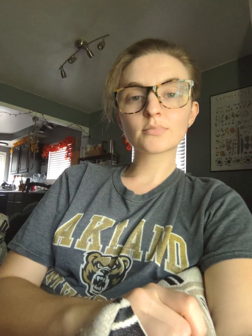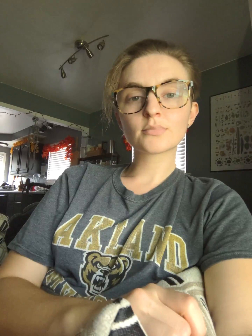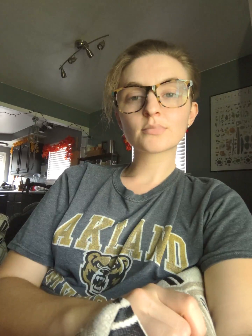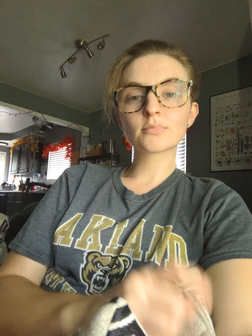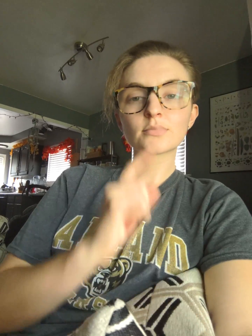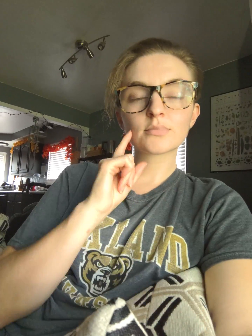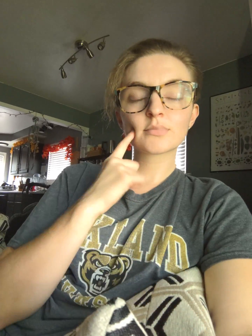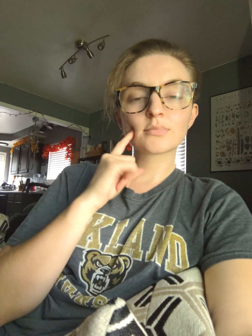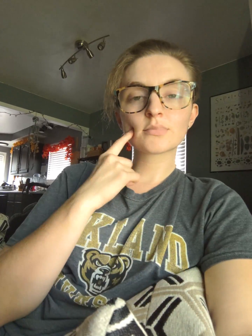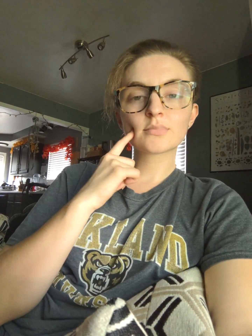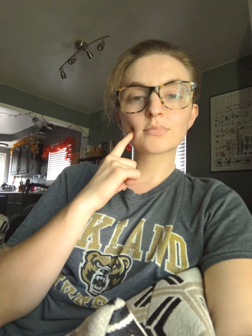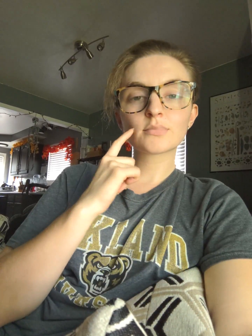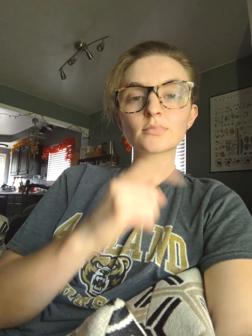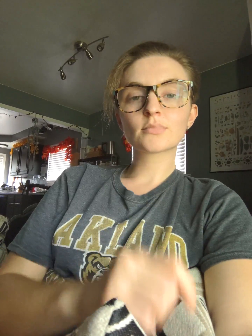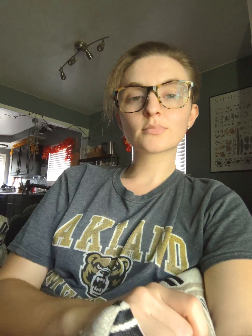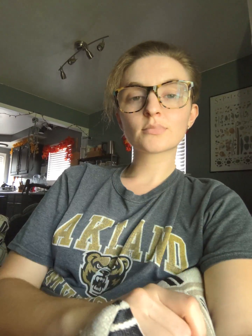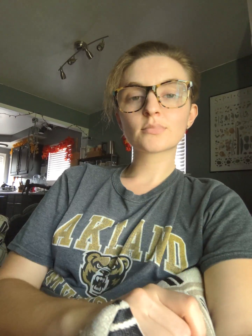candy